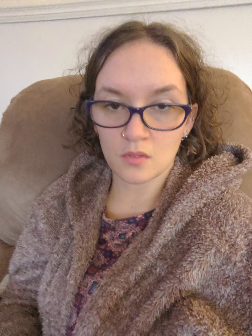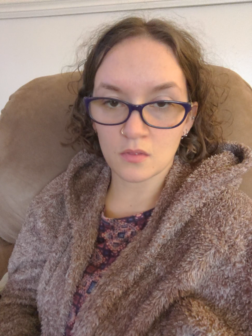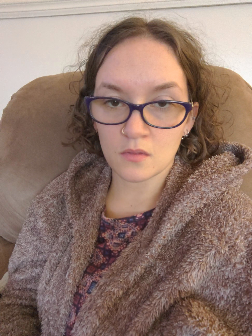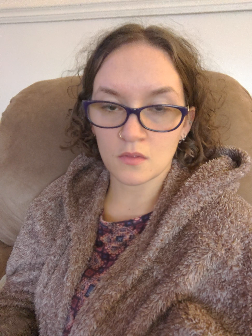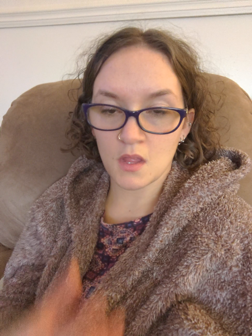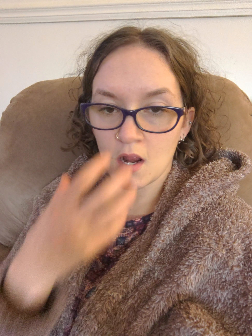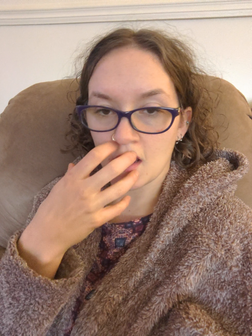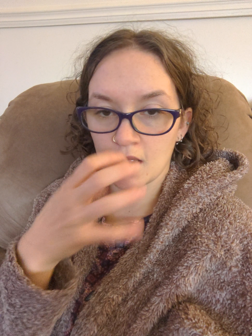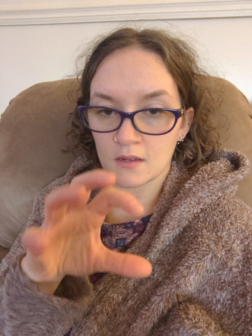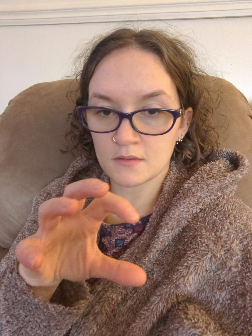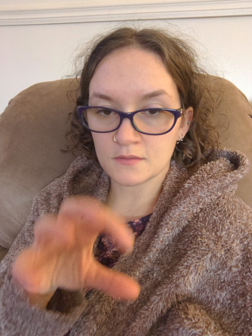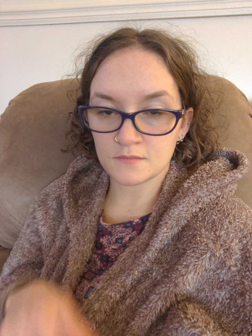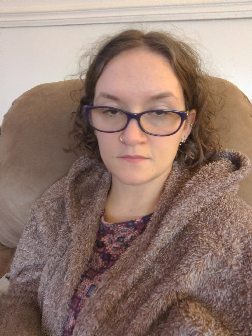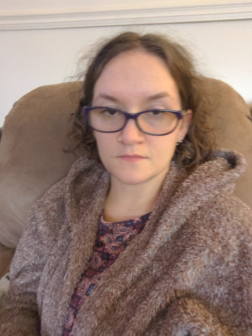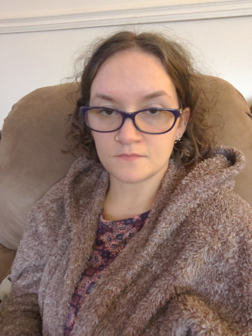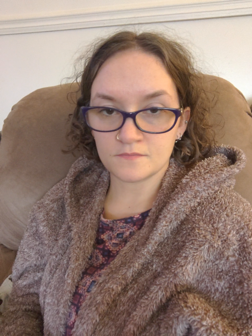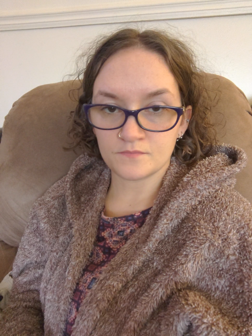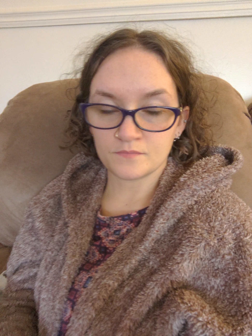hot